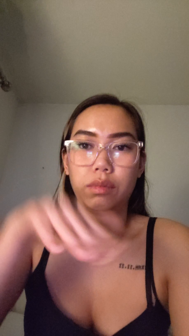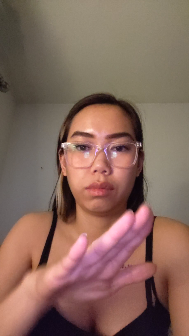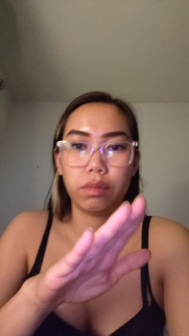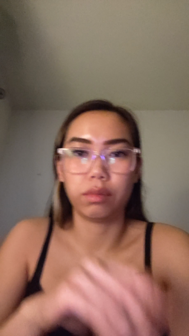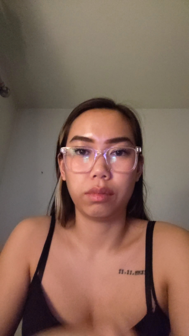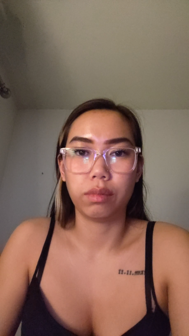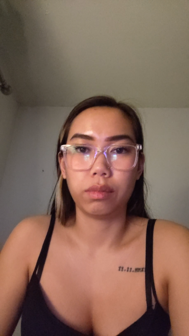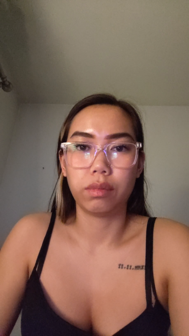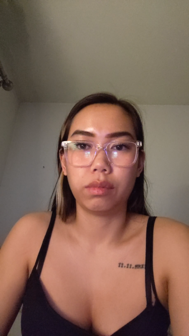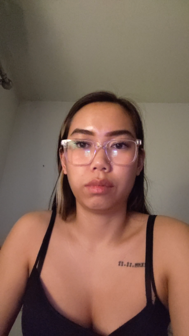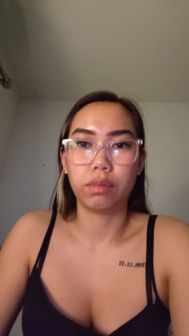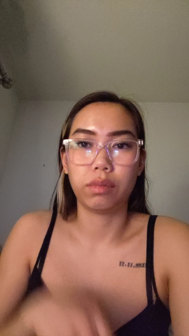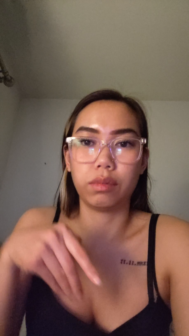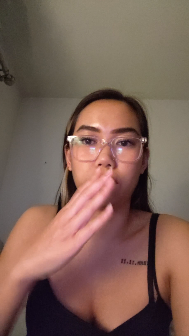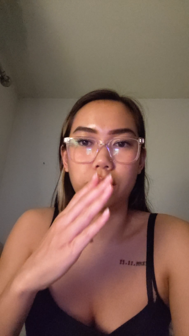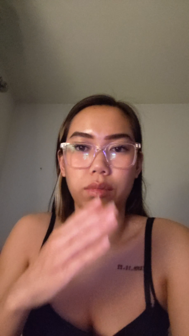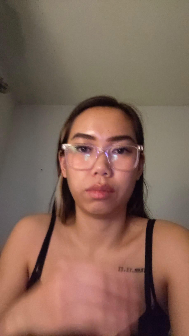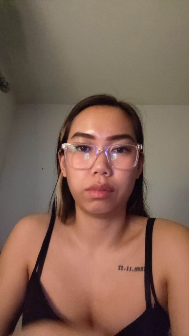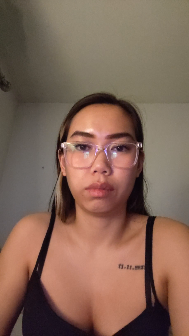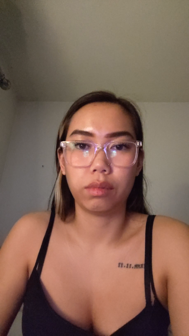kick